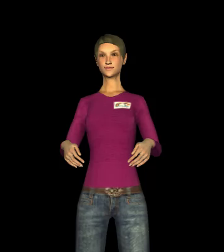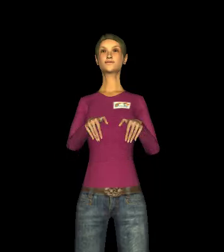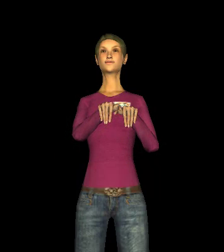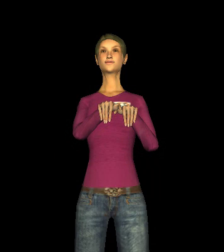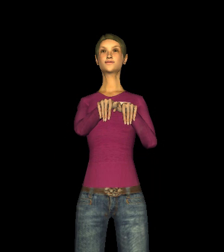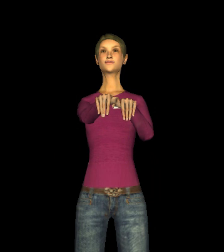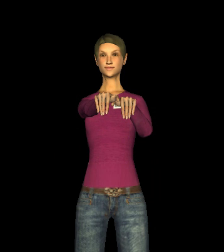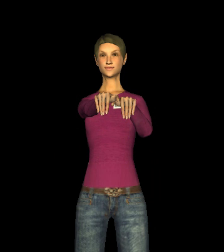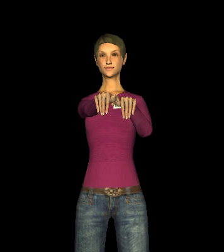مواصلة